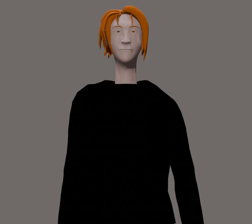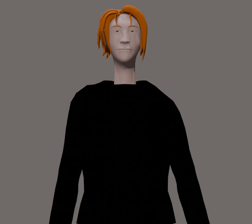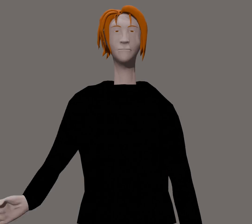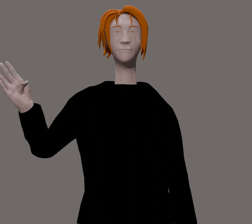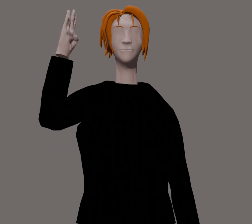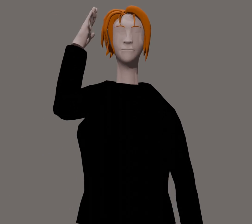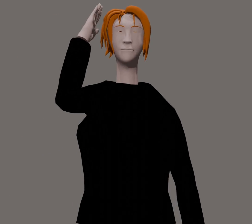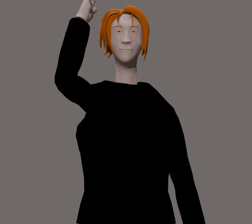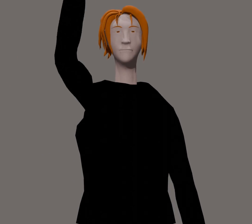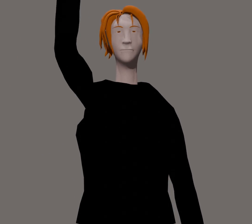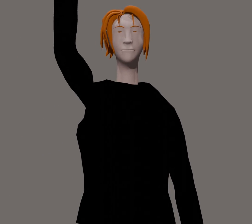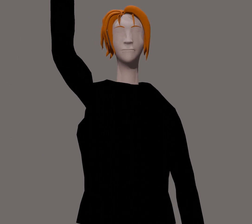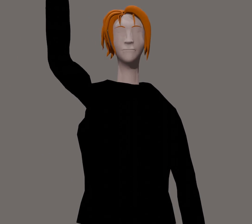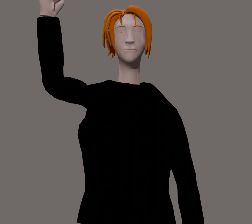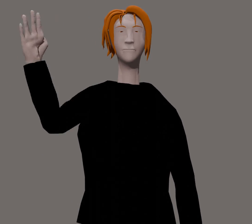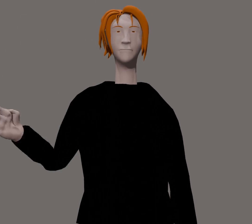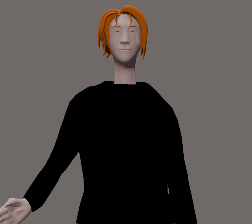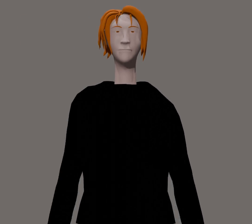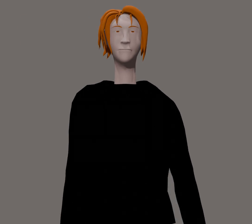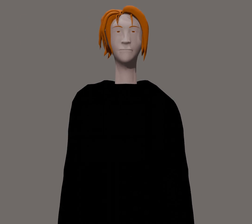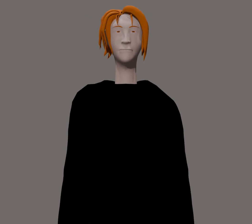Concieve Idea